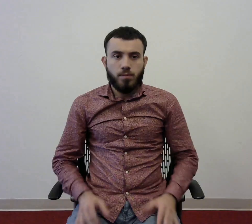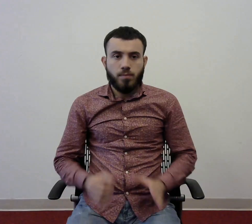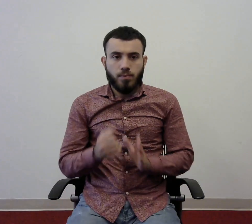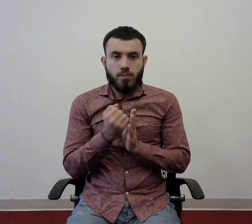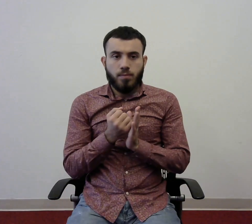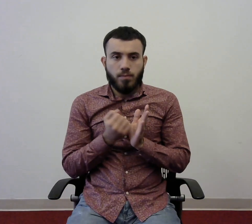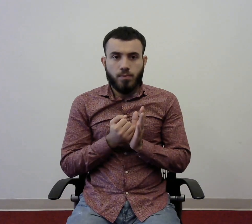viza